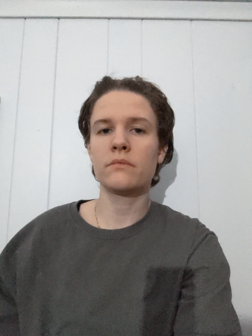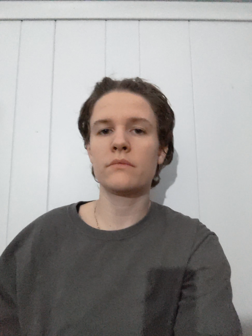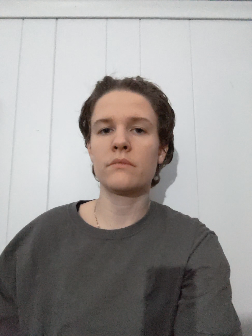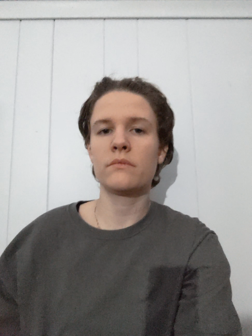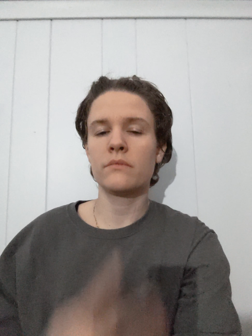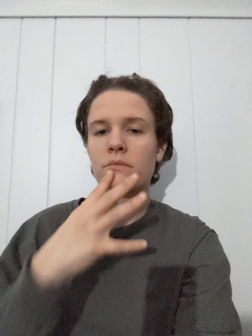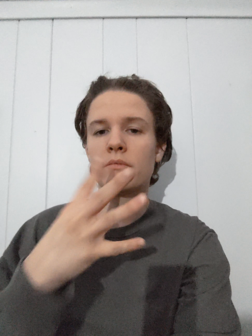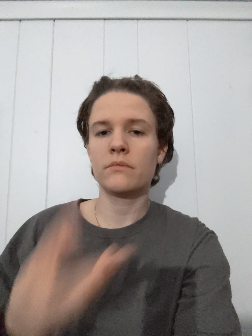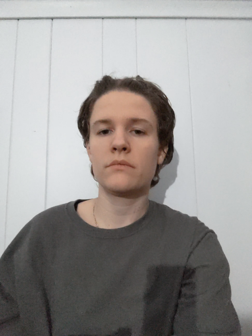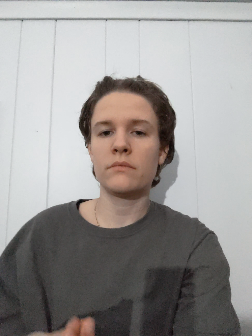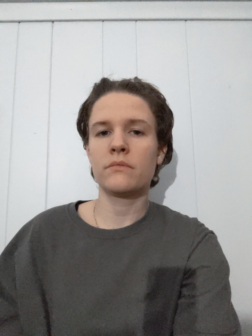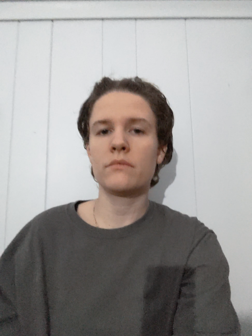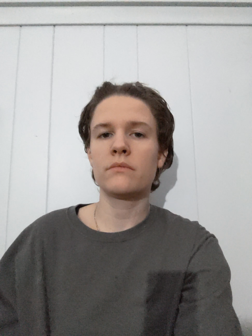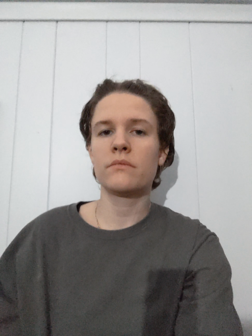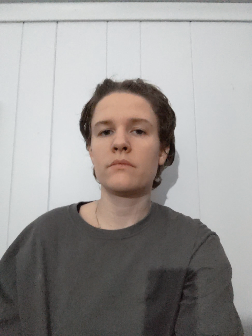wet